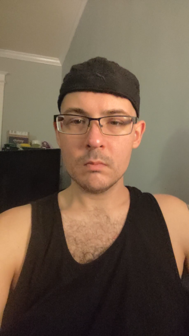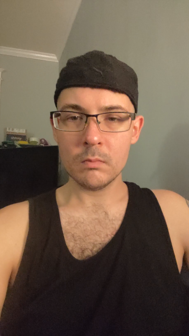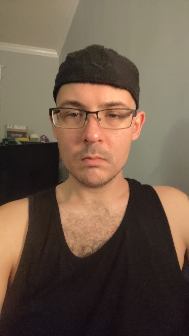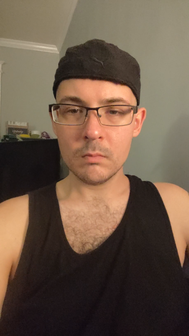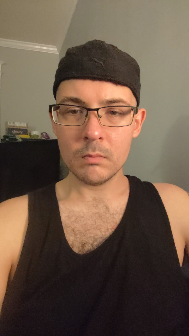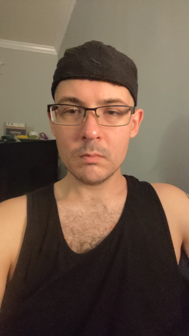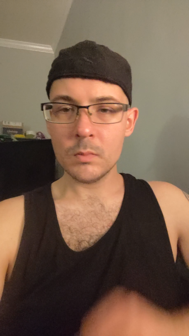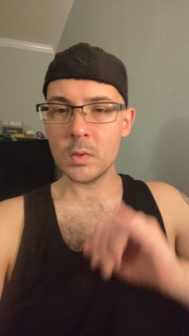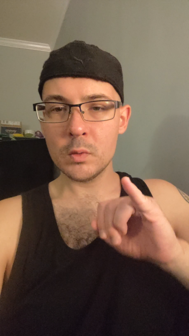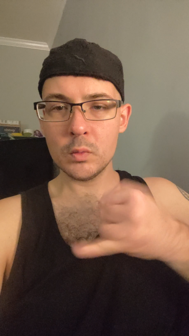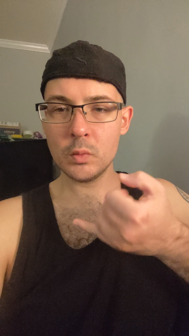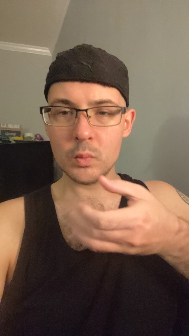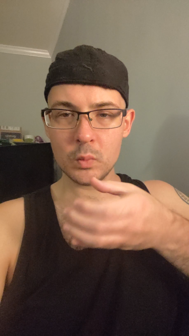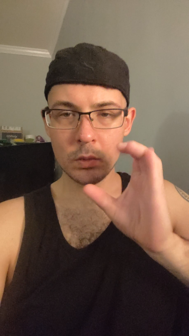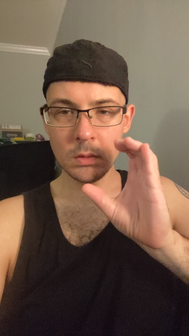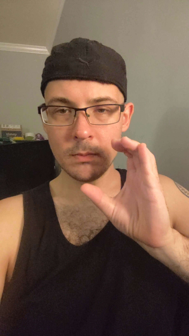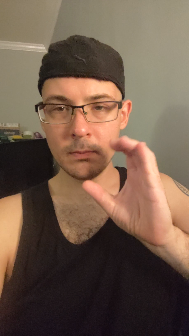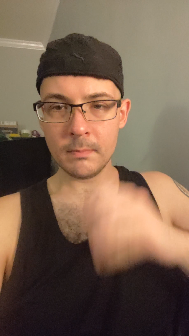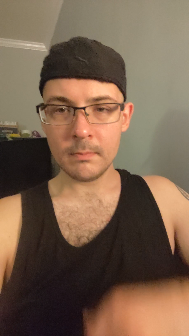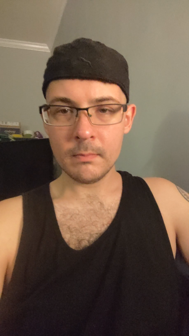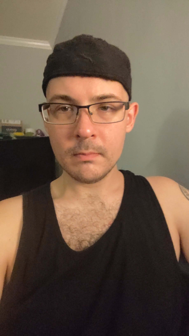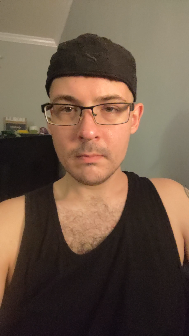juice